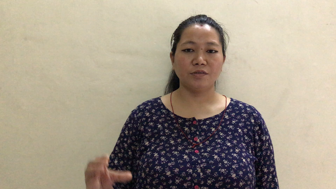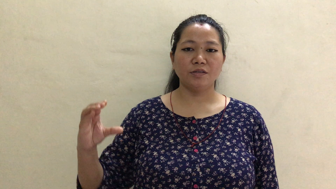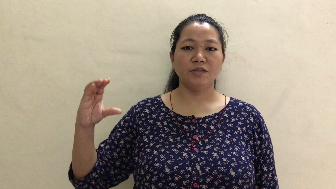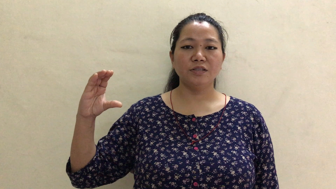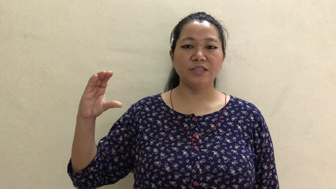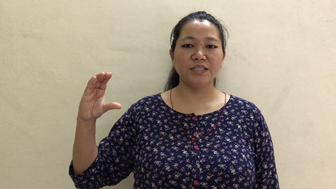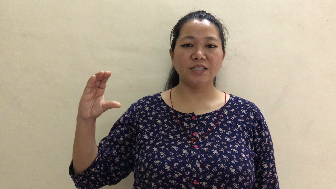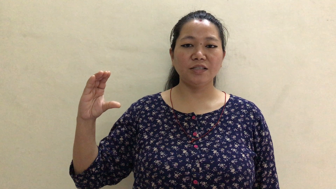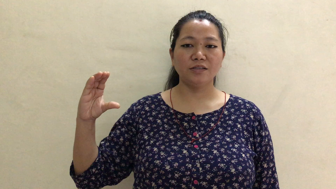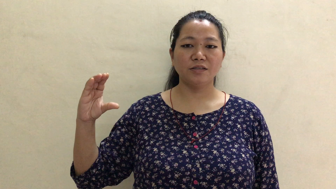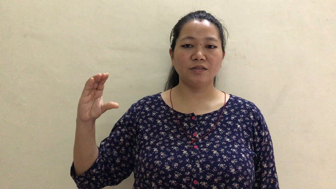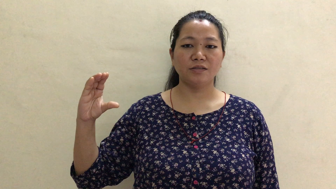ऋ